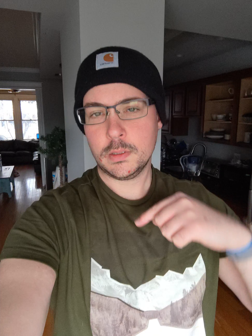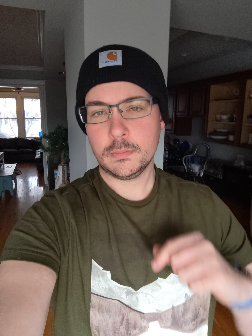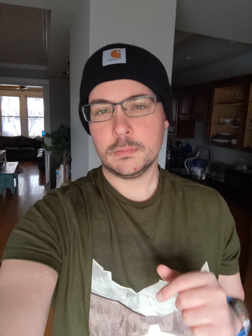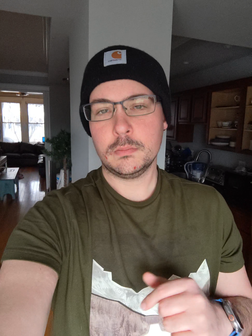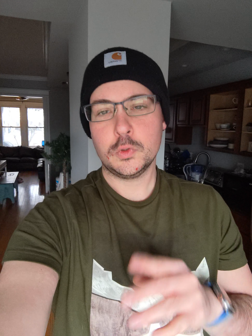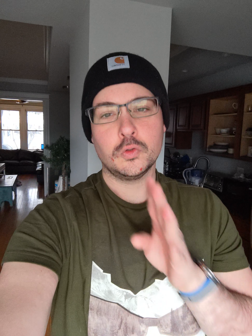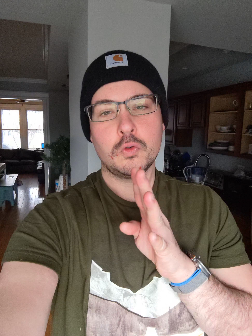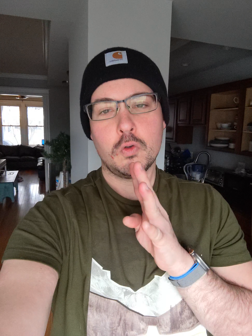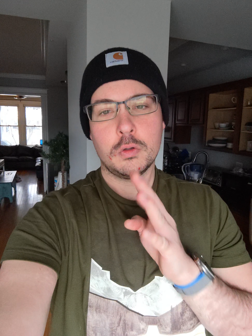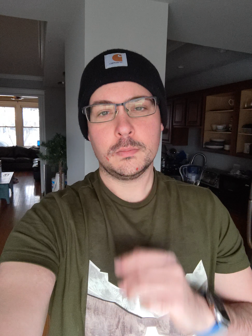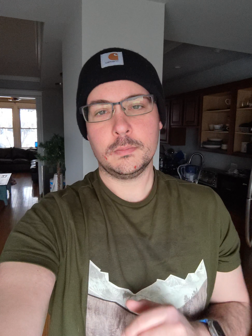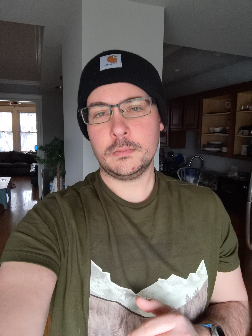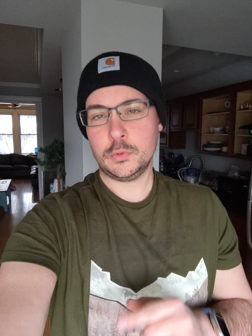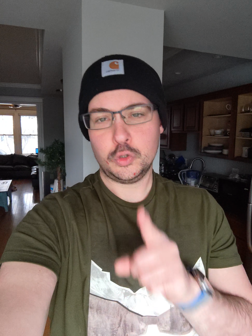talk